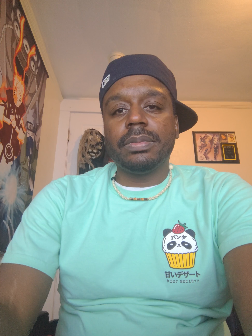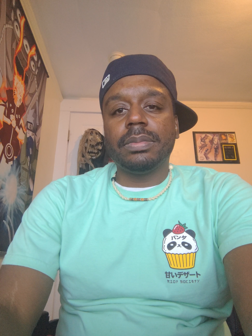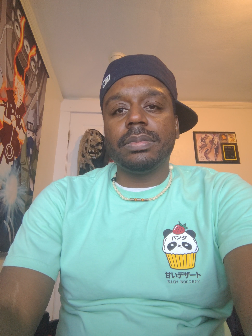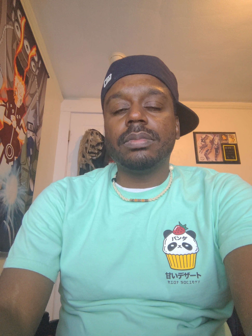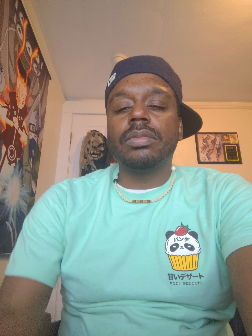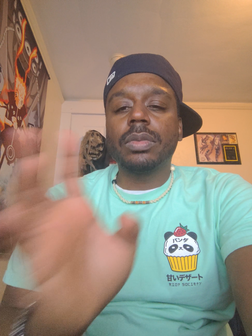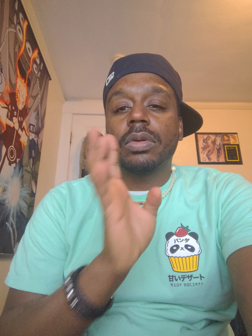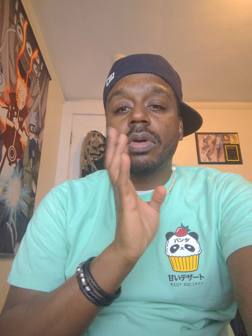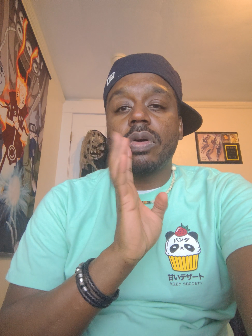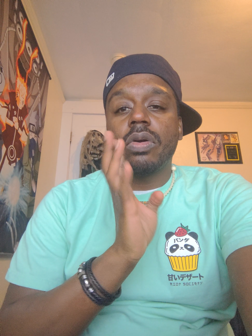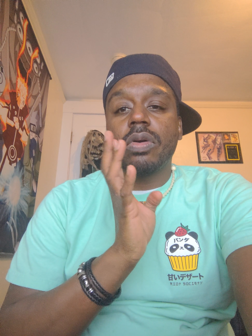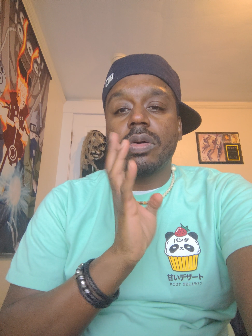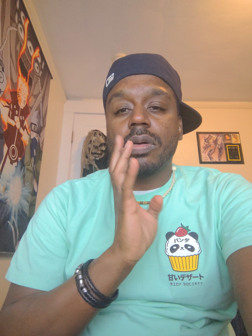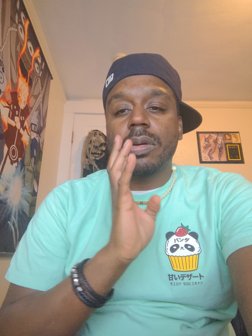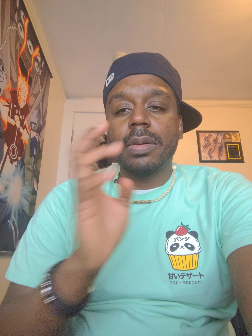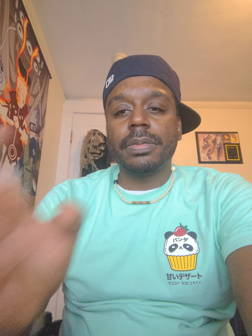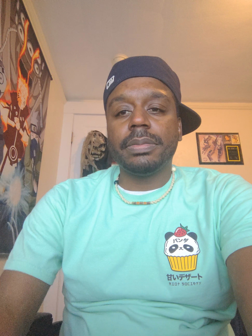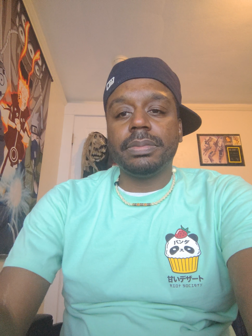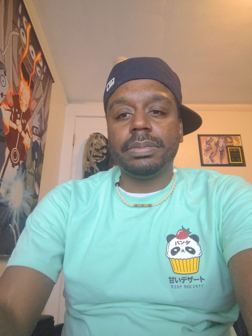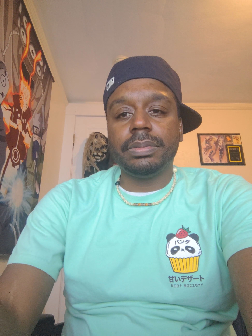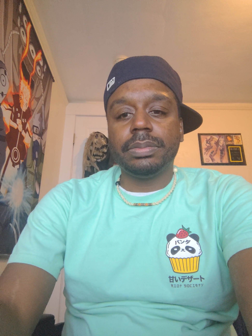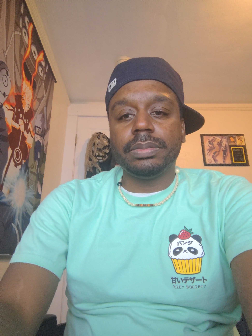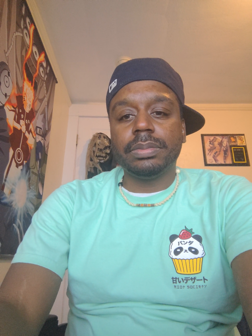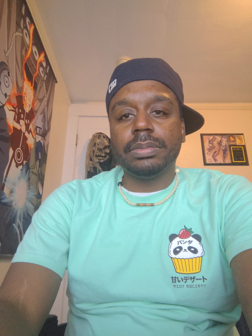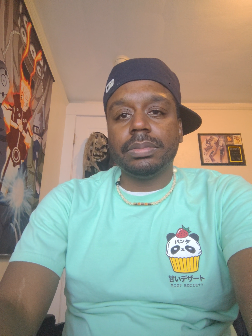talk